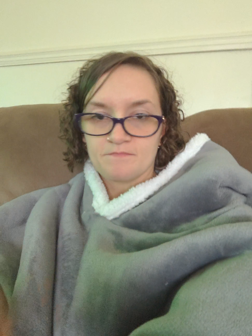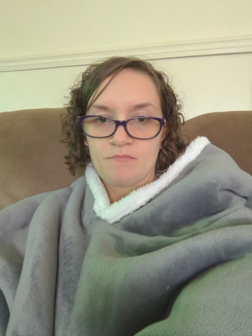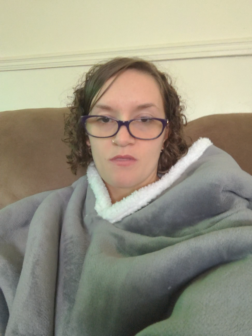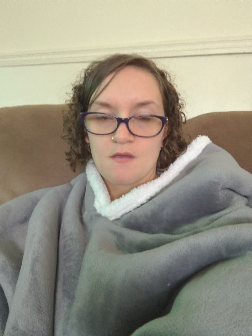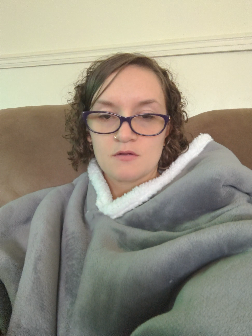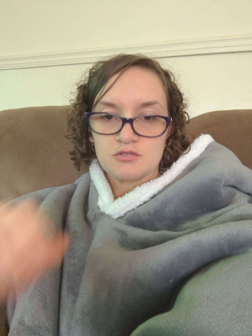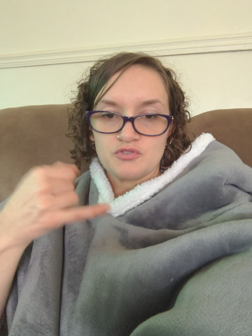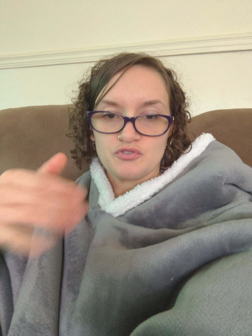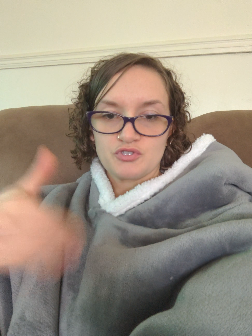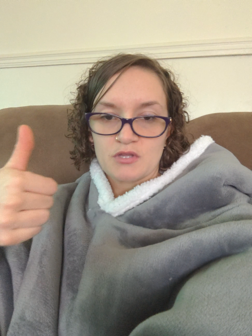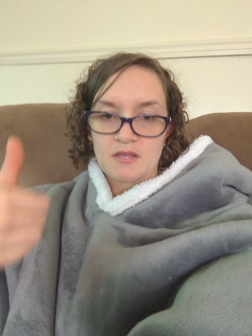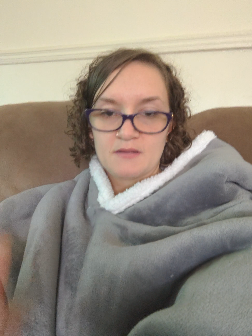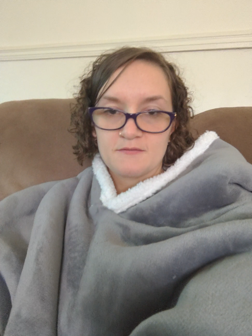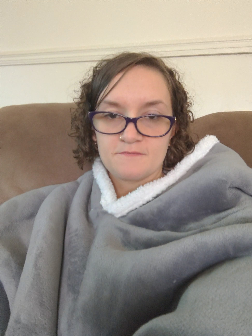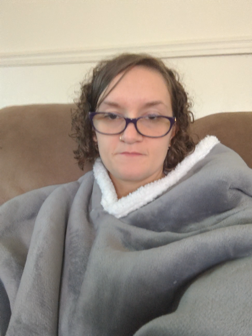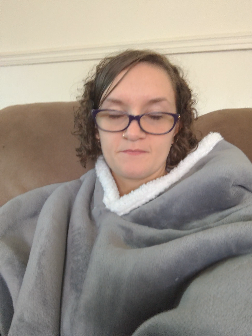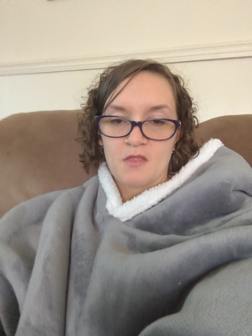jeans